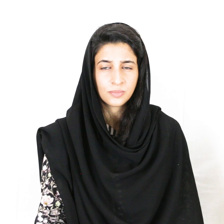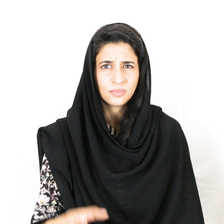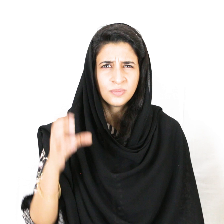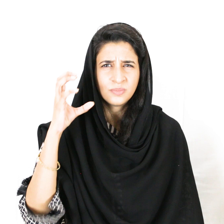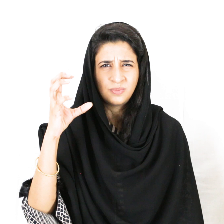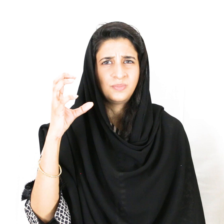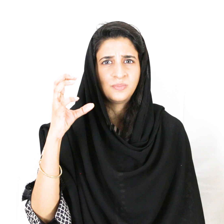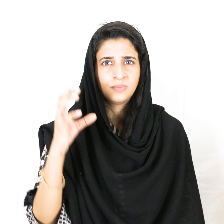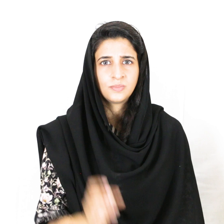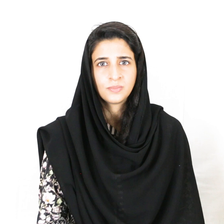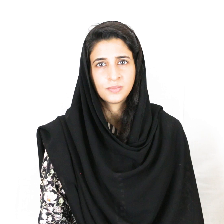stiff